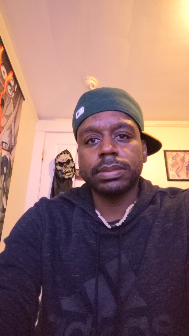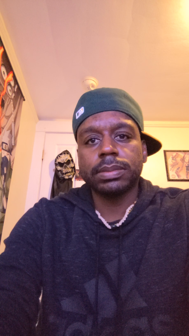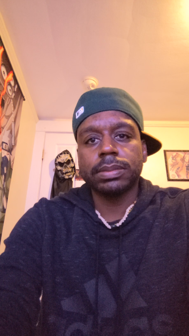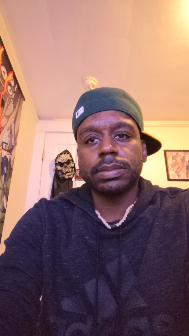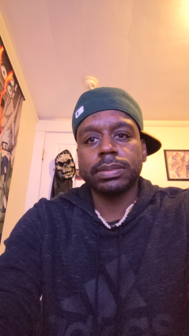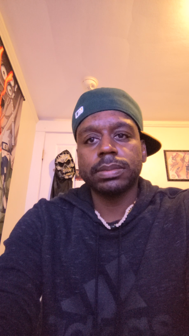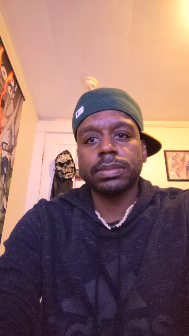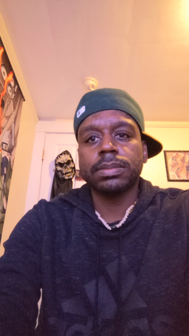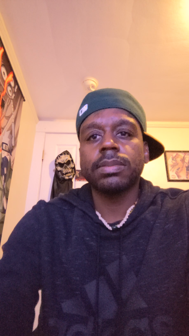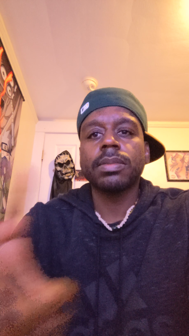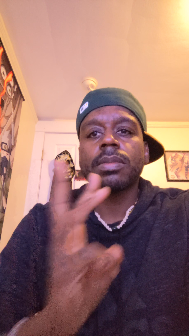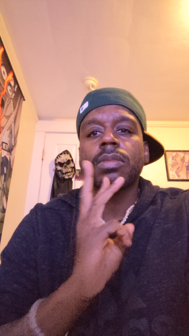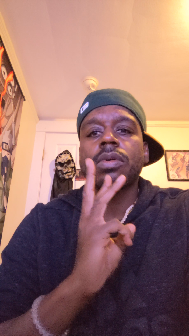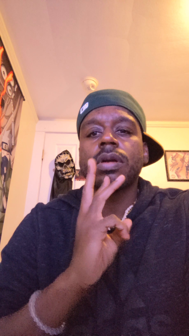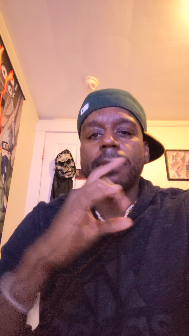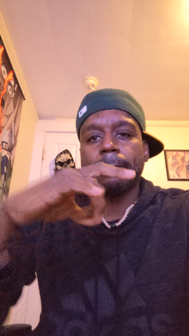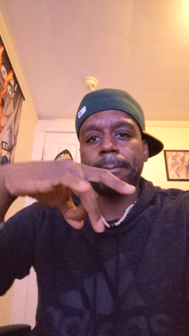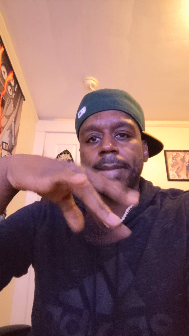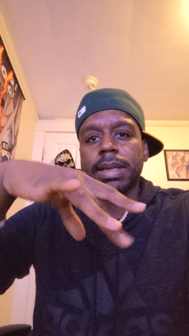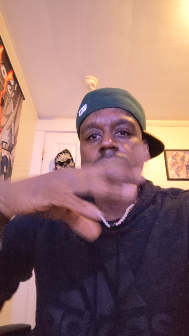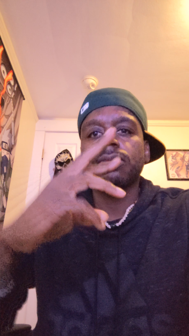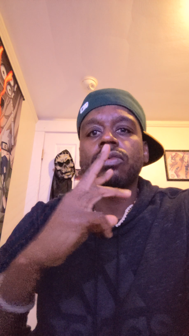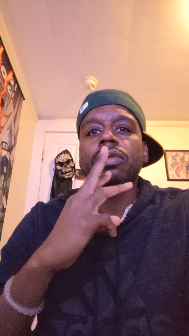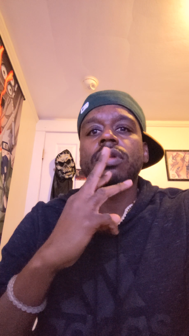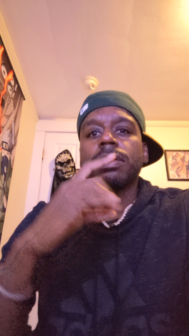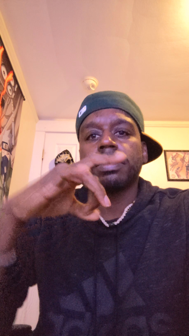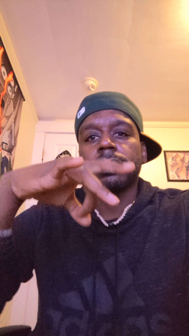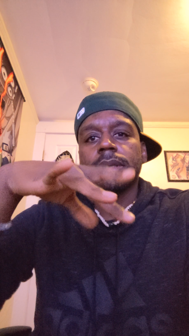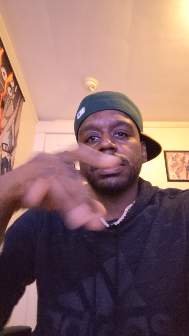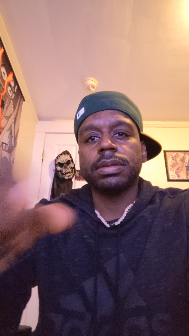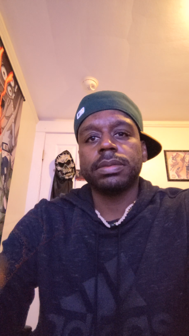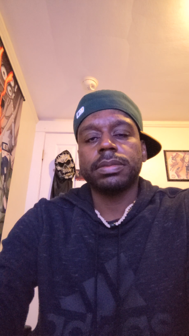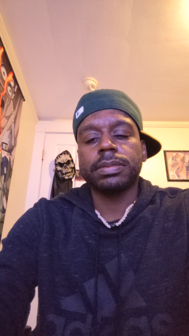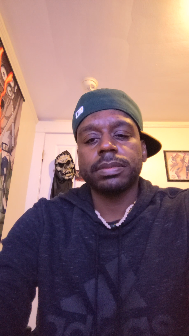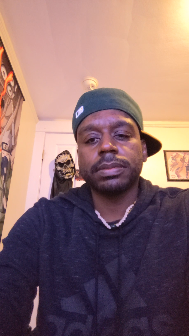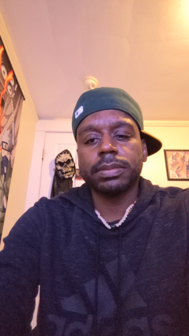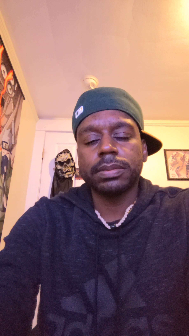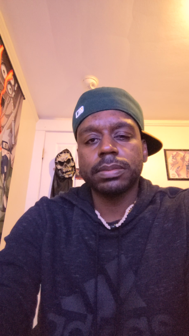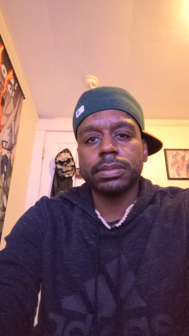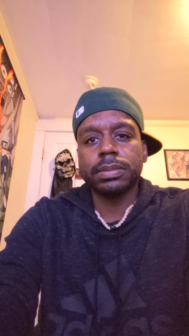melon